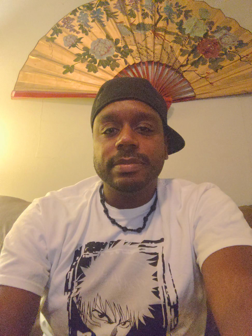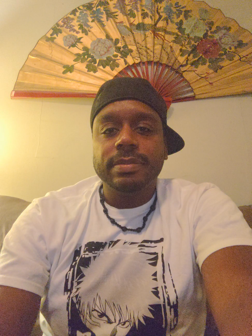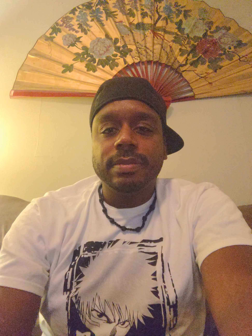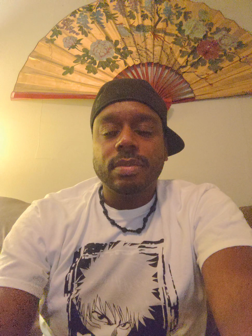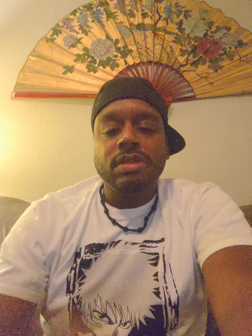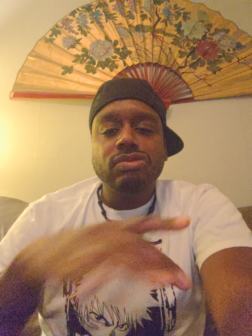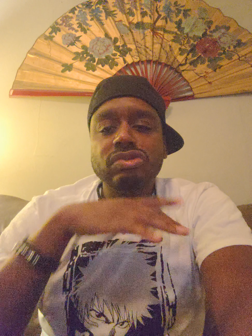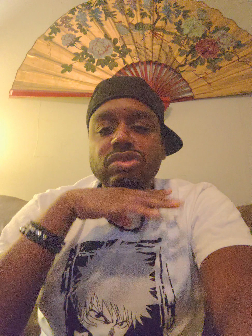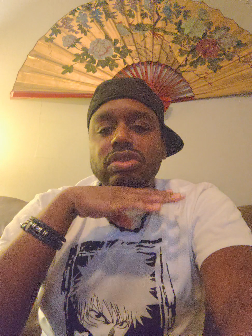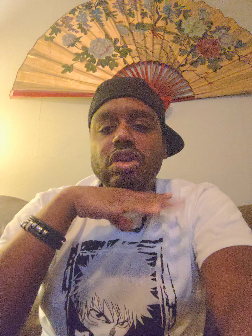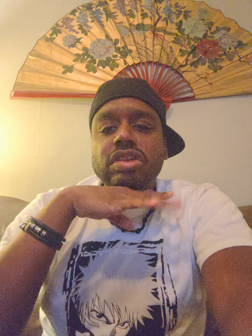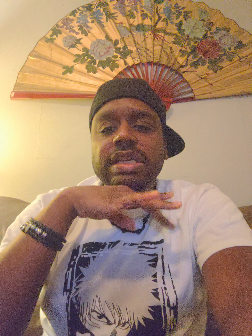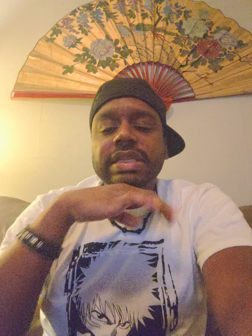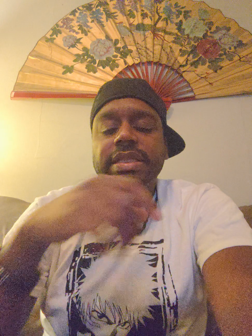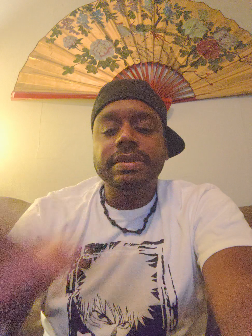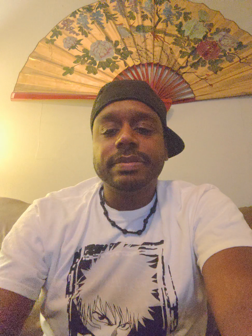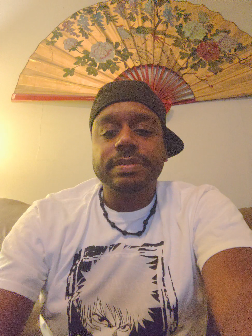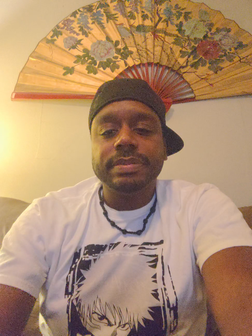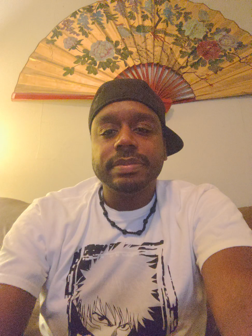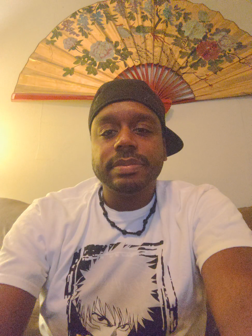dirty